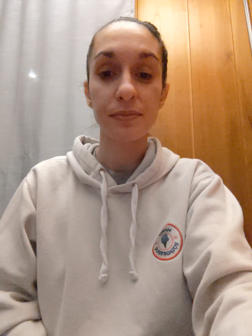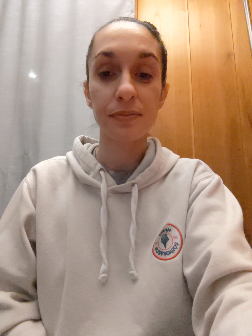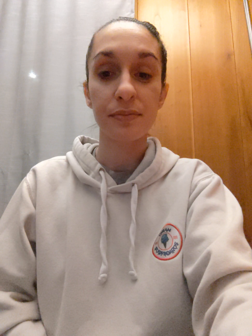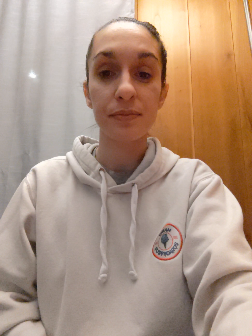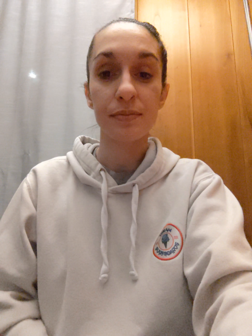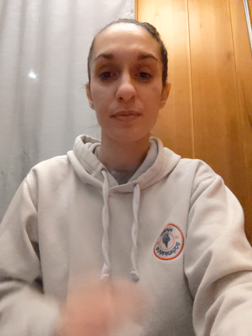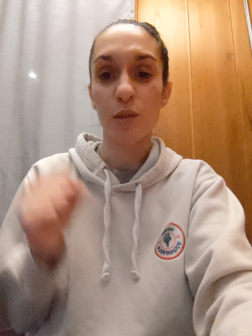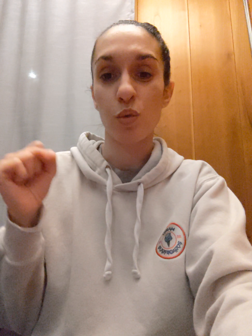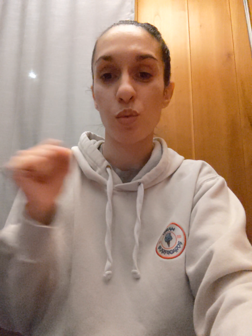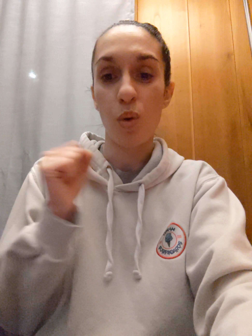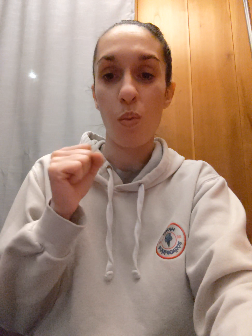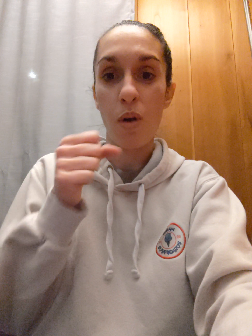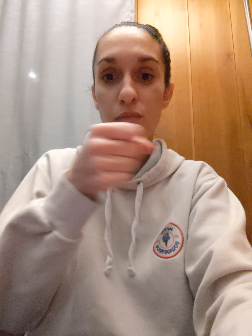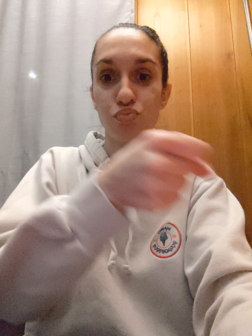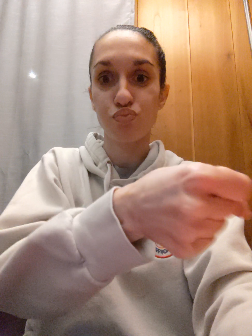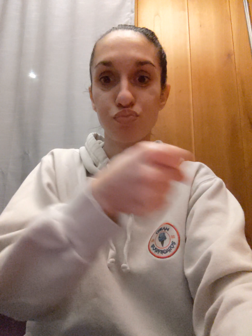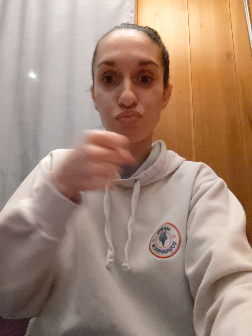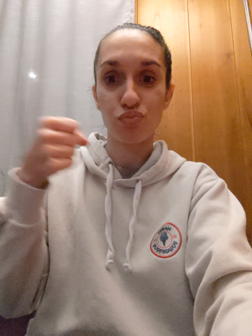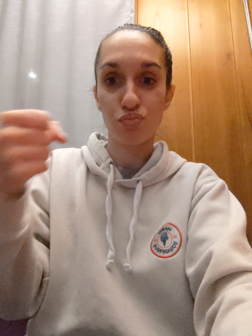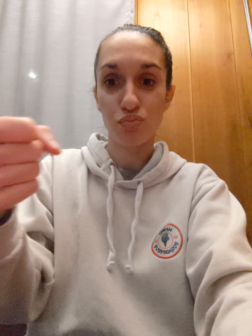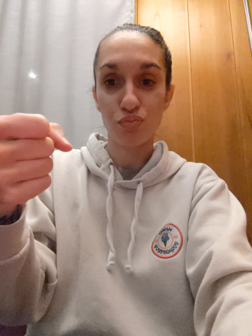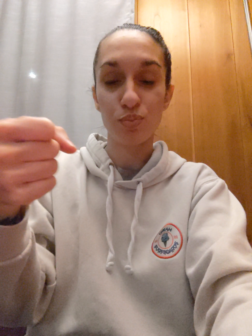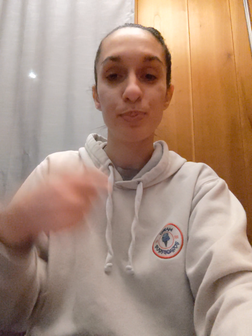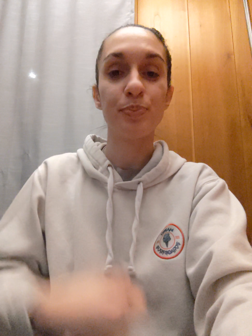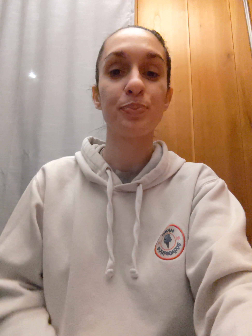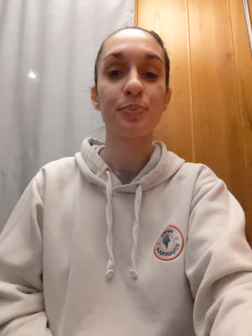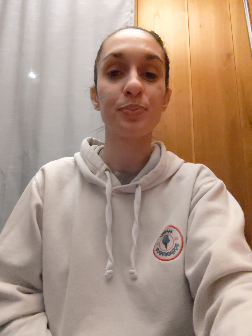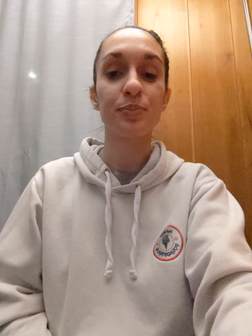refrigerator